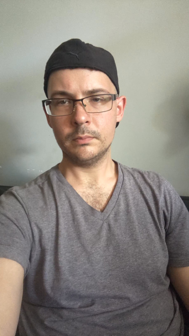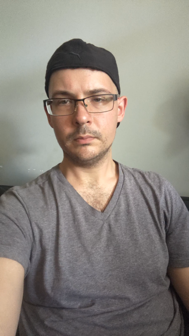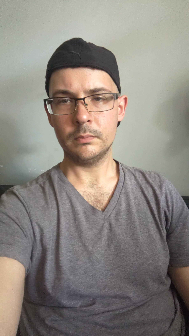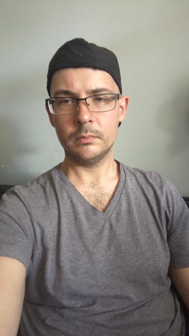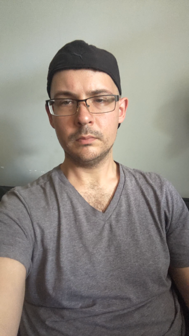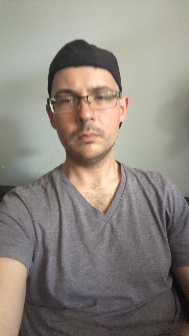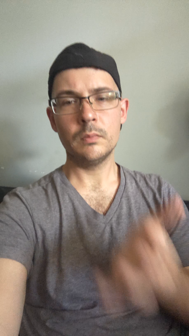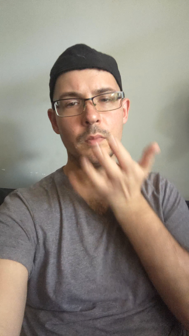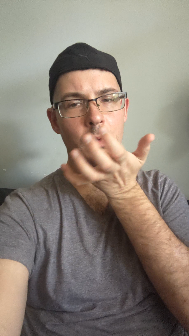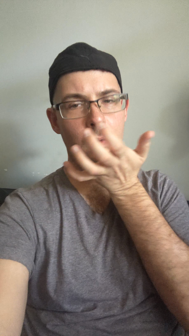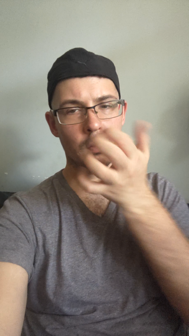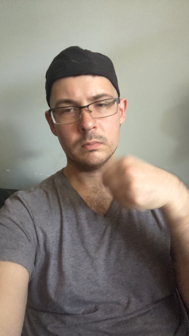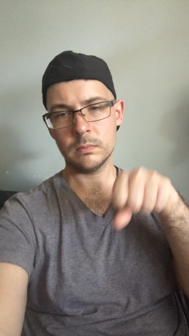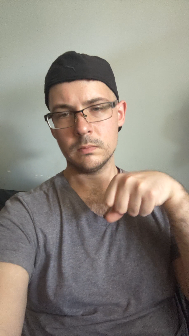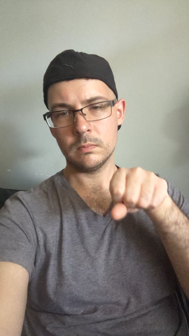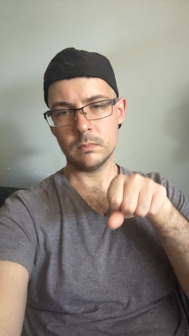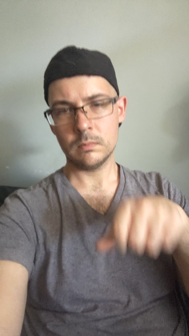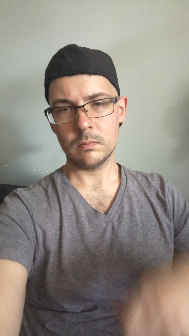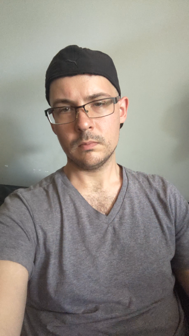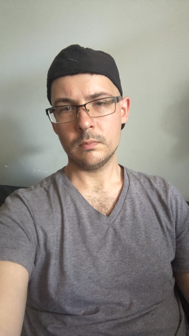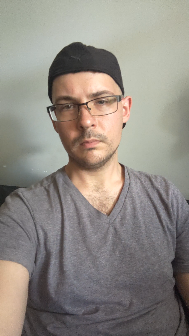lawn mower